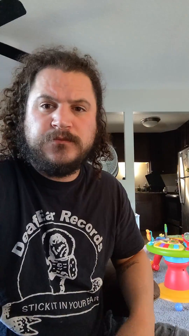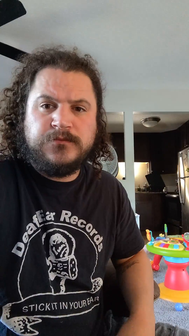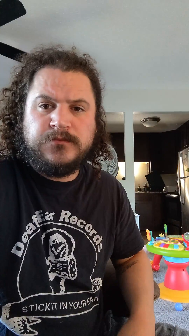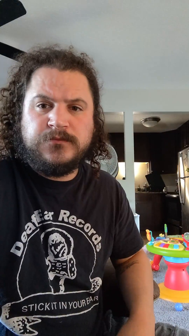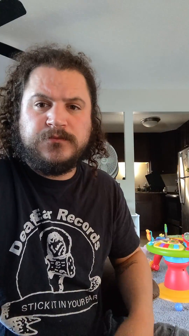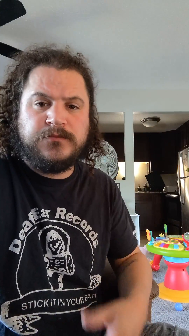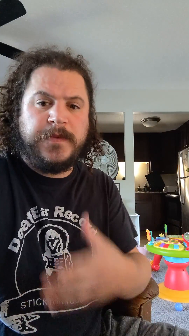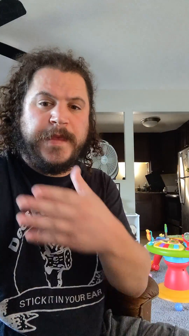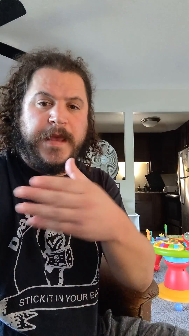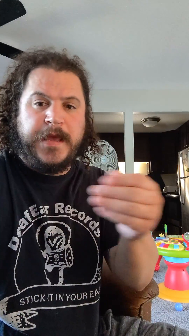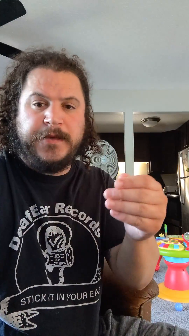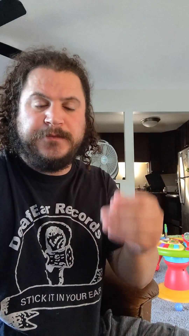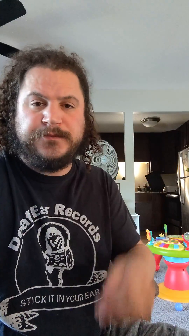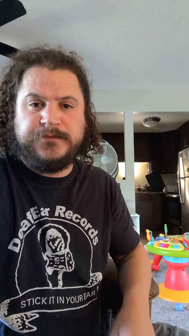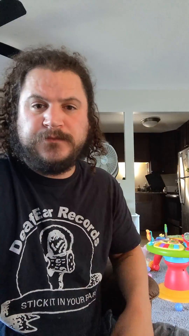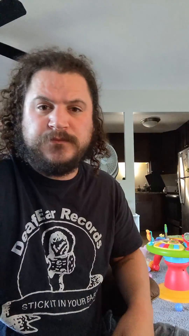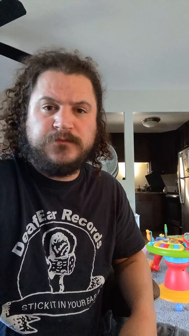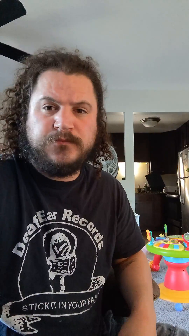and